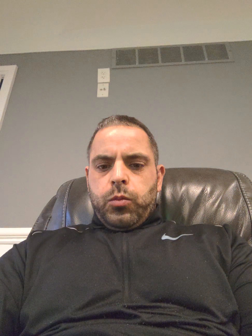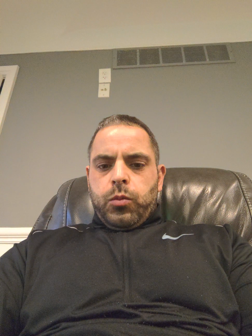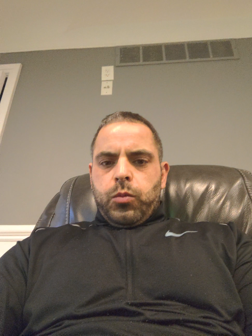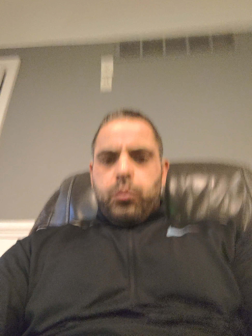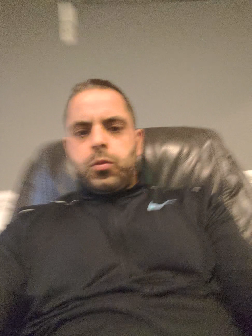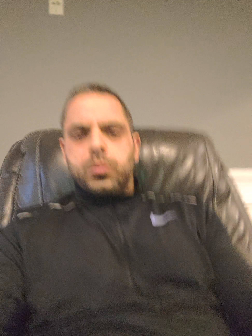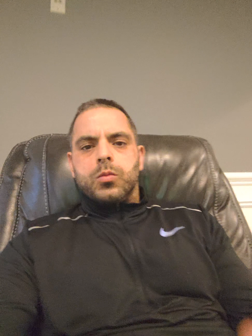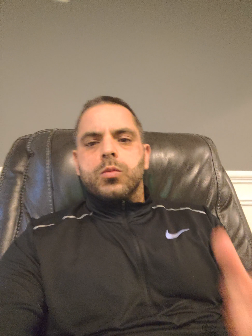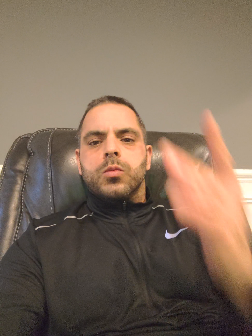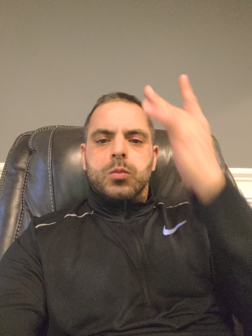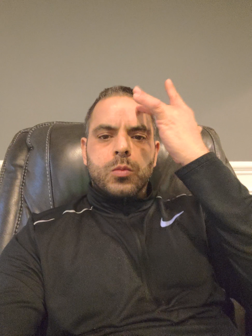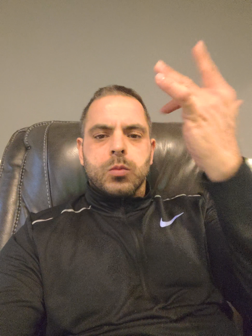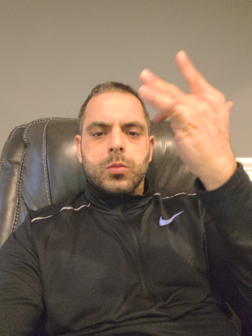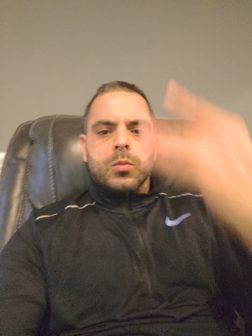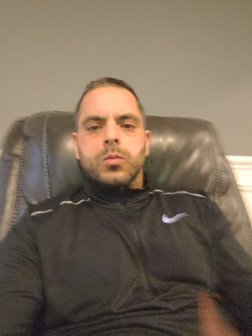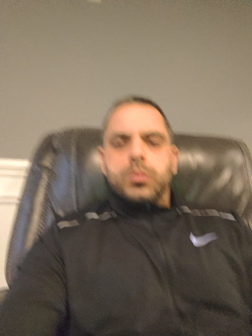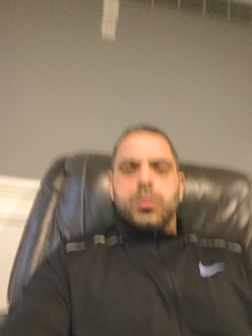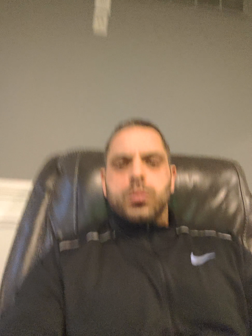why